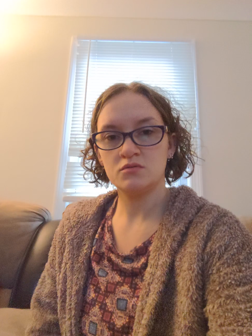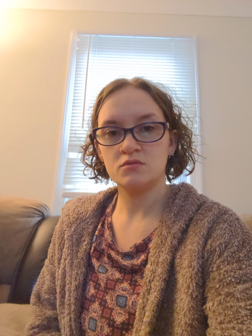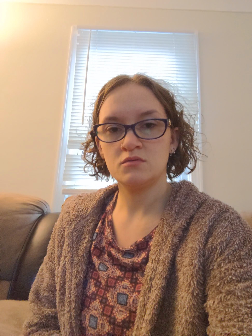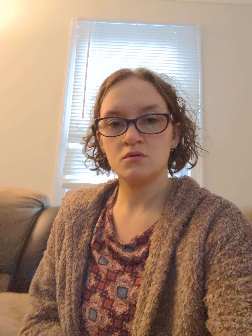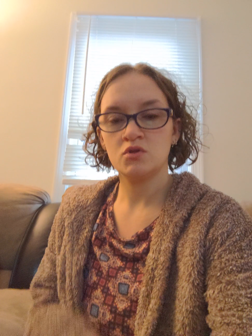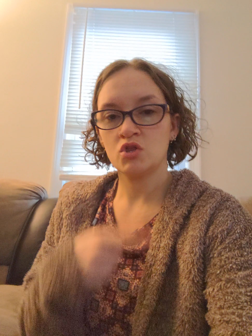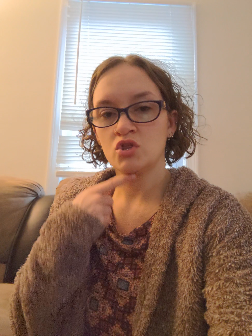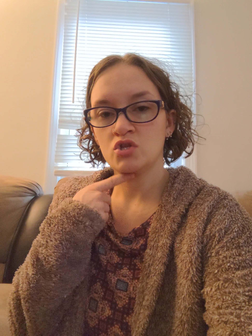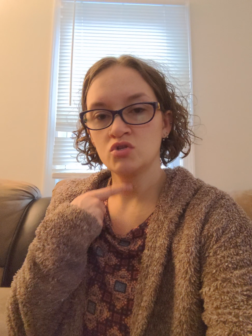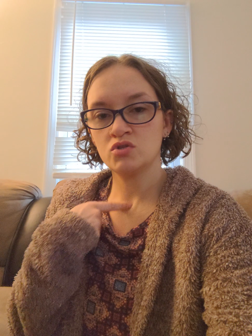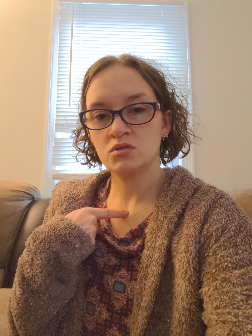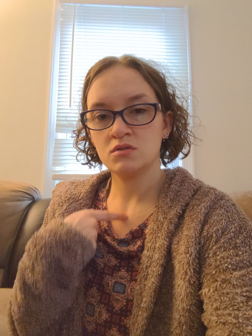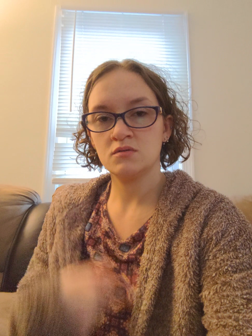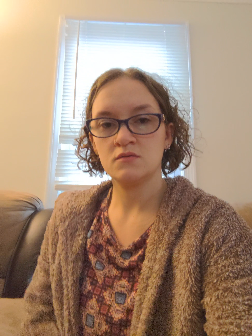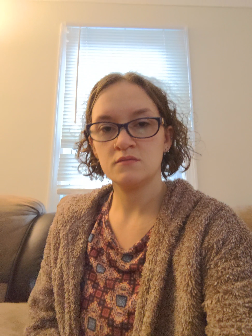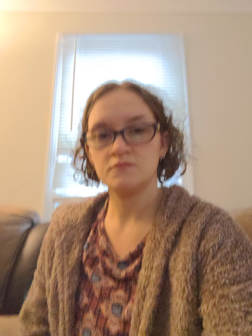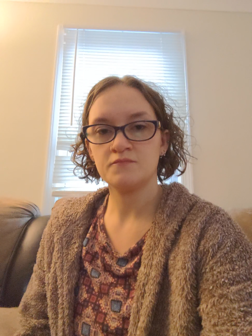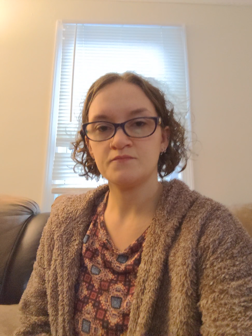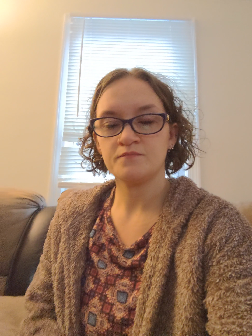thirsty